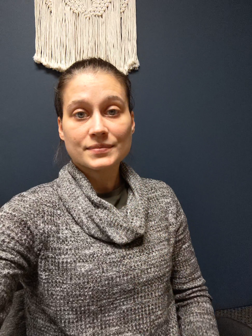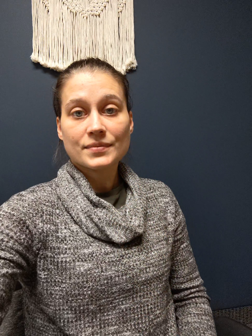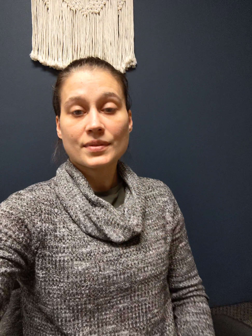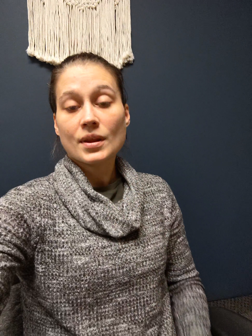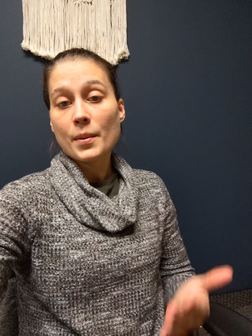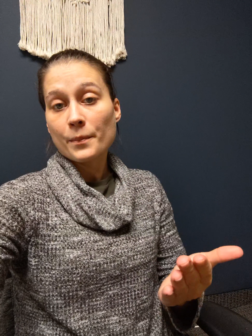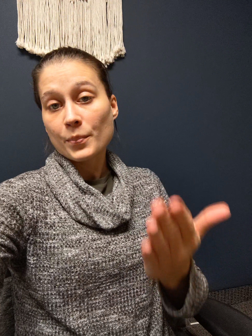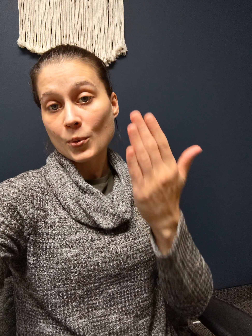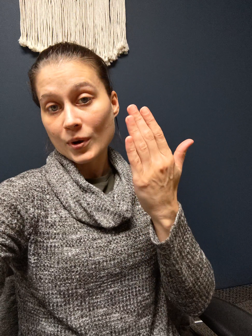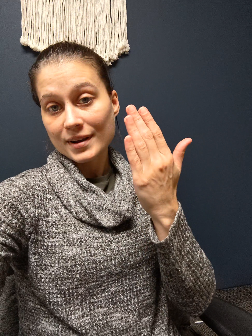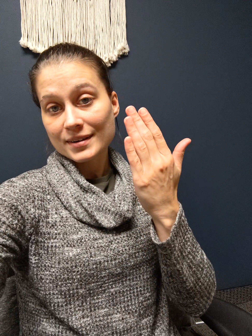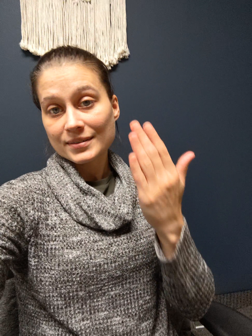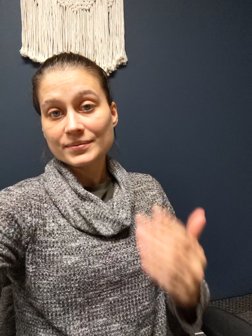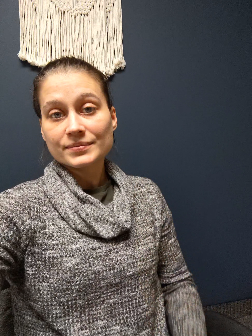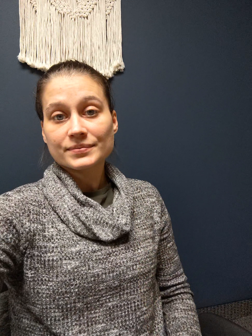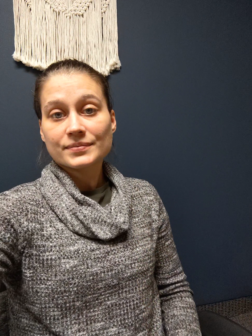morning